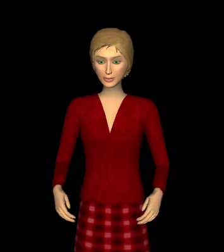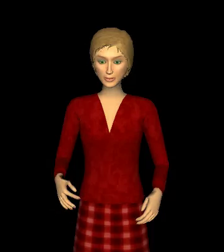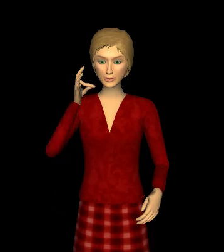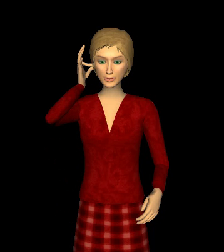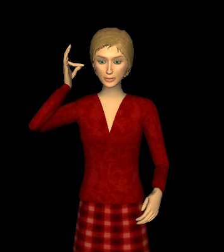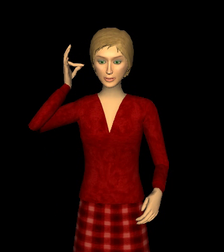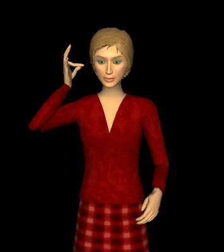صوت